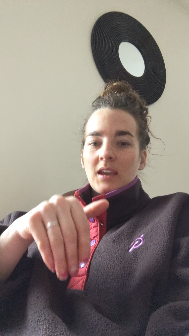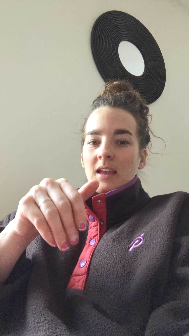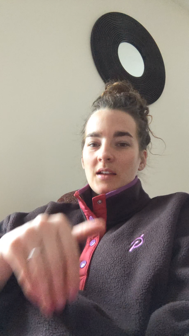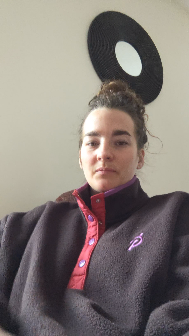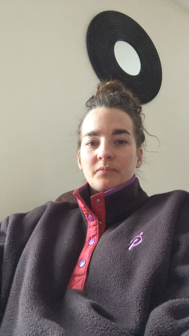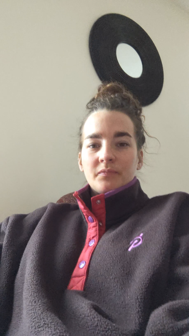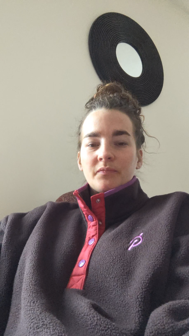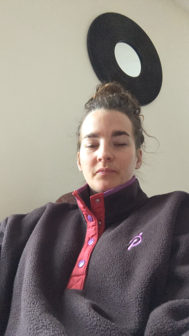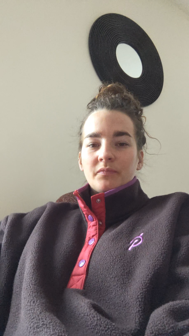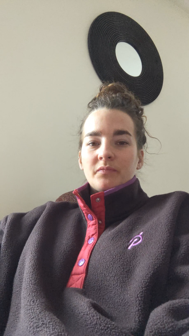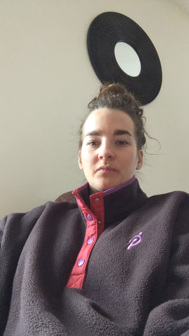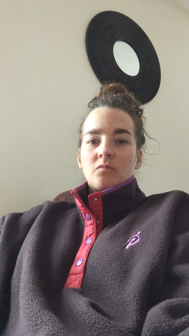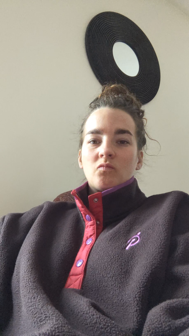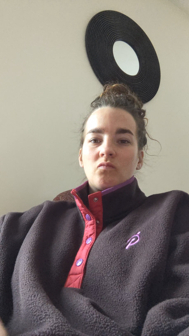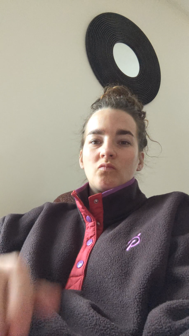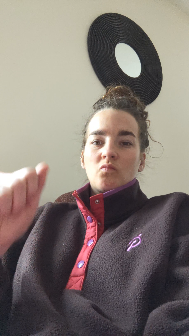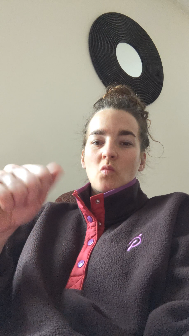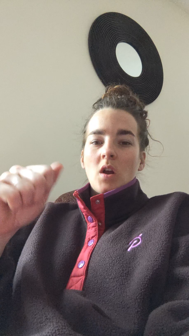rock